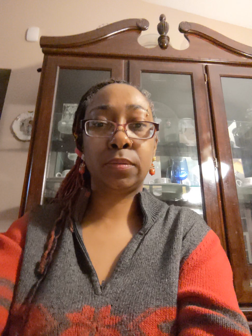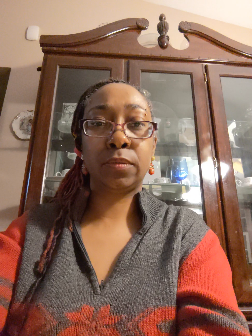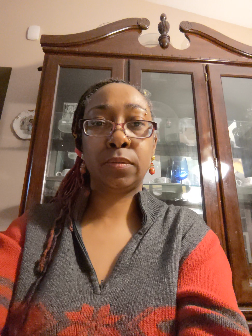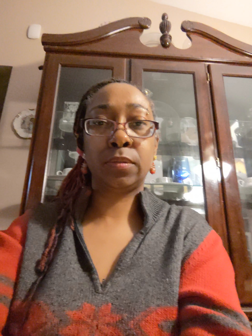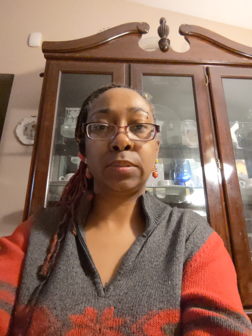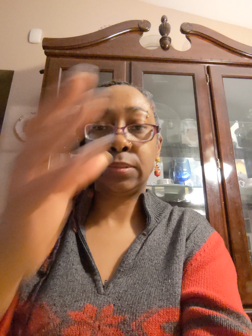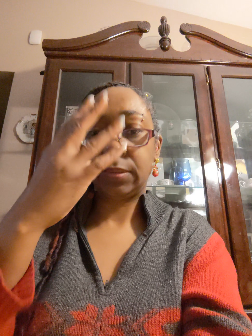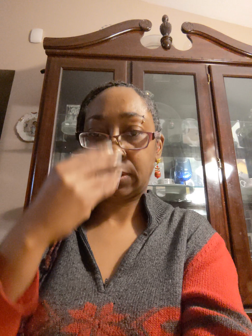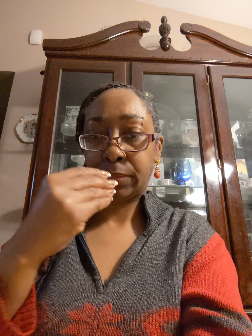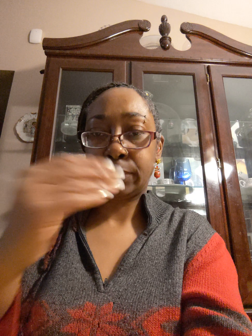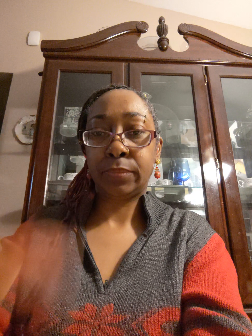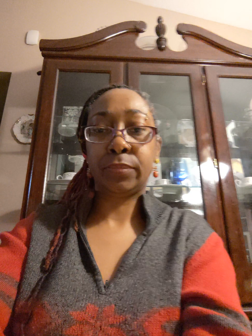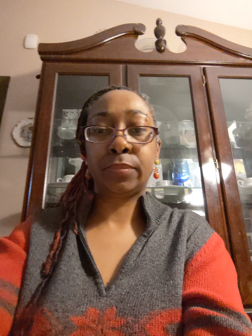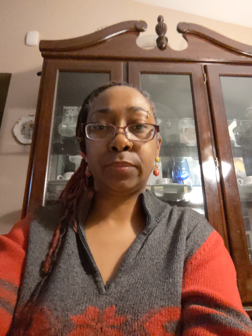sleep